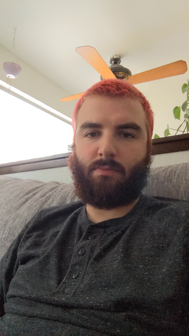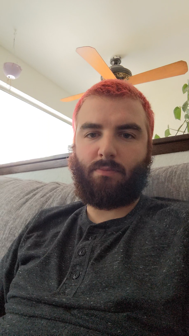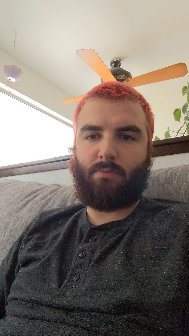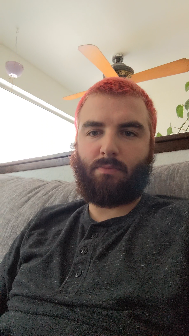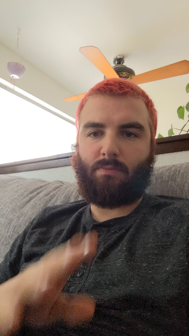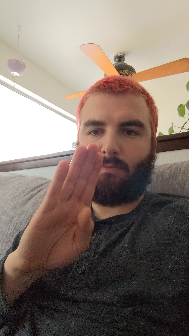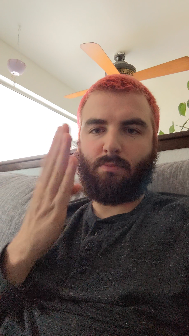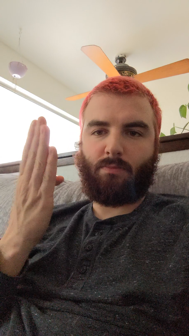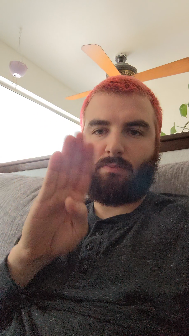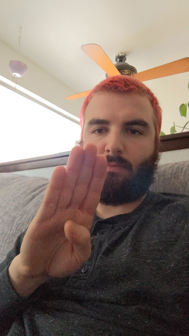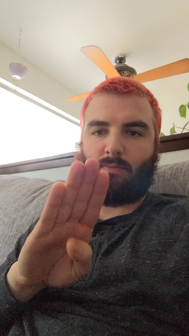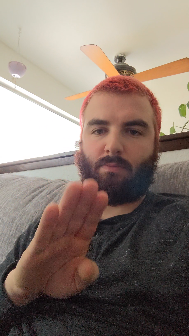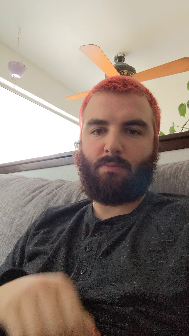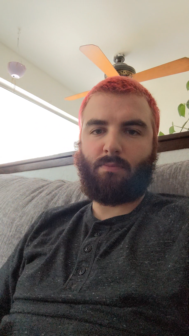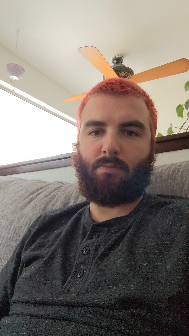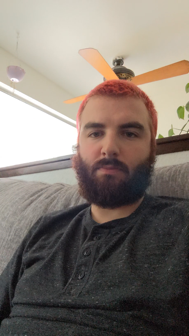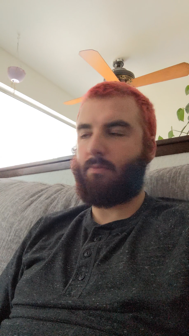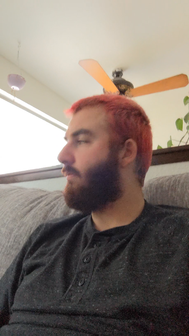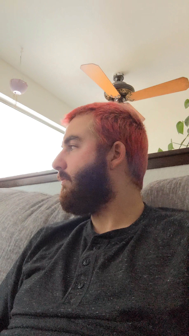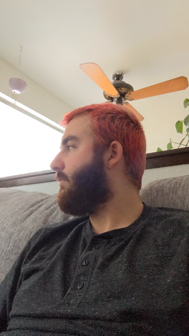door